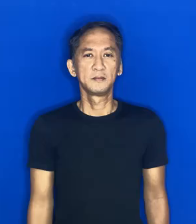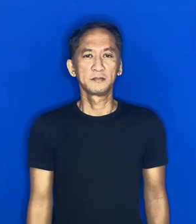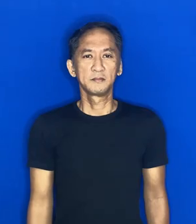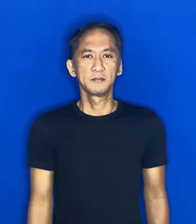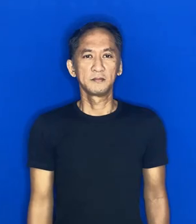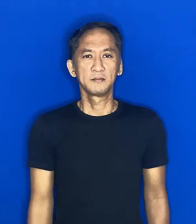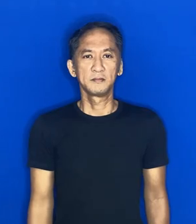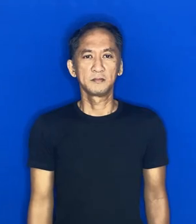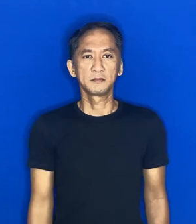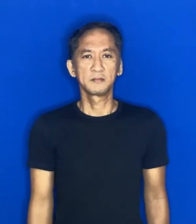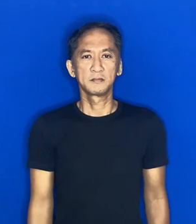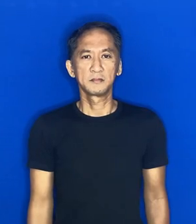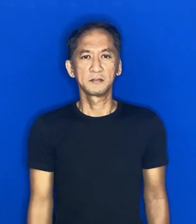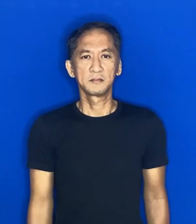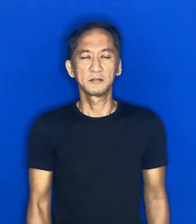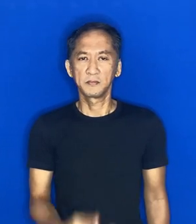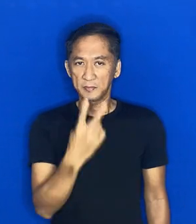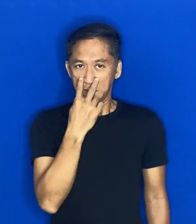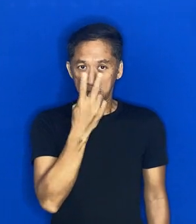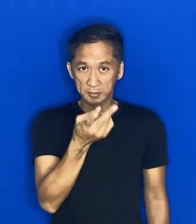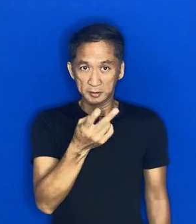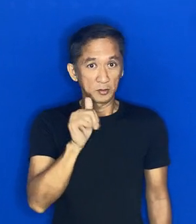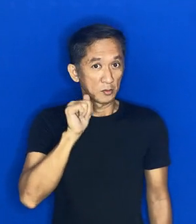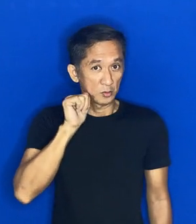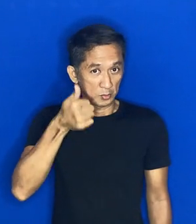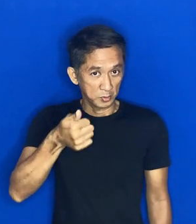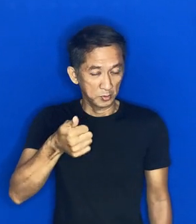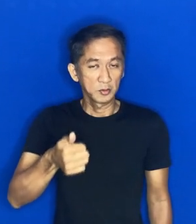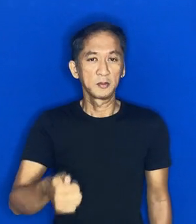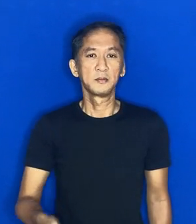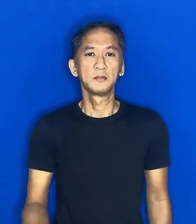see you tomorrow